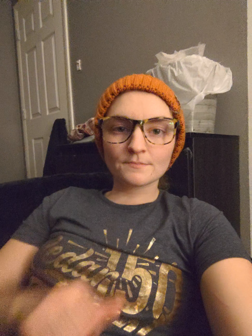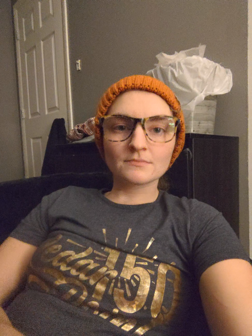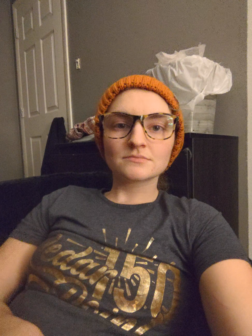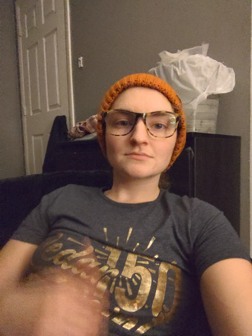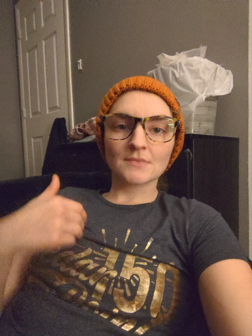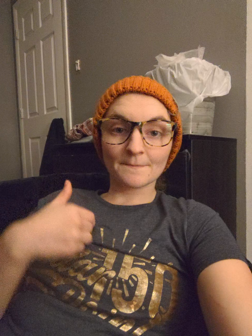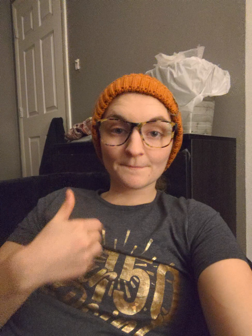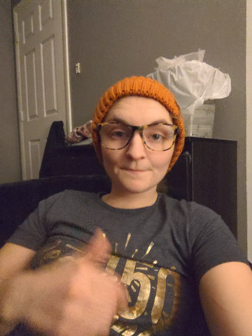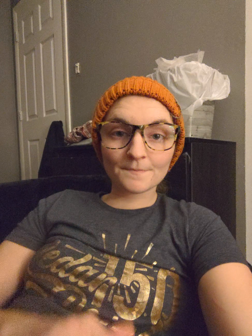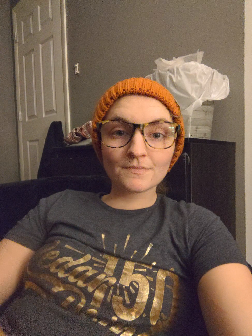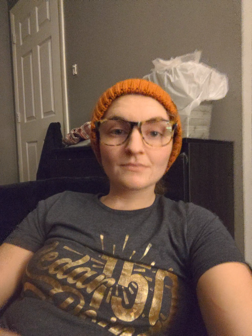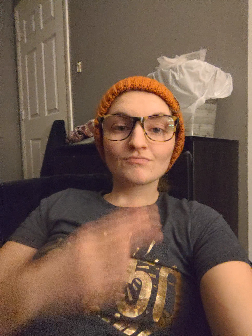animal